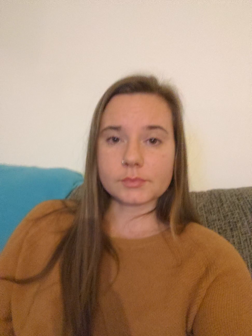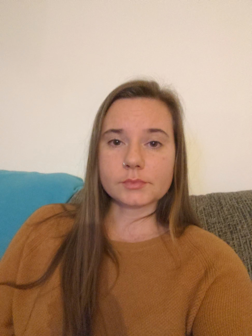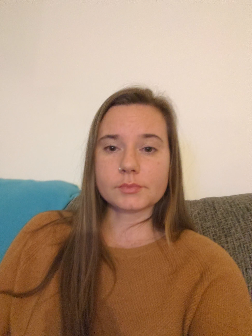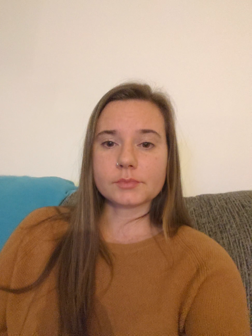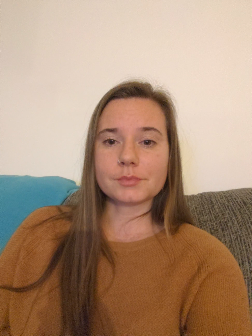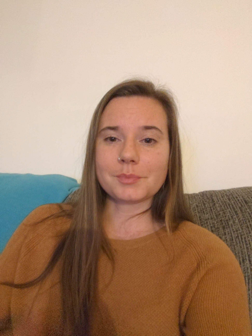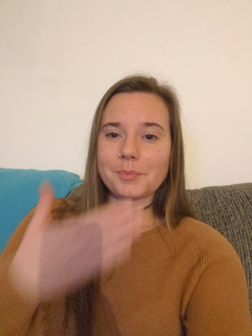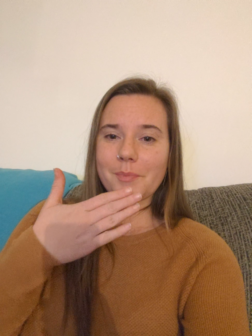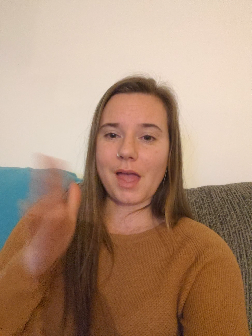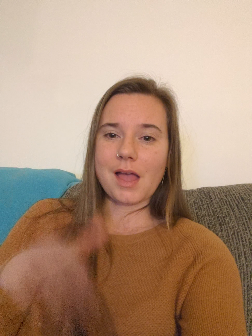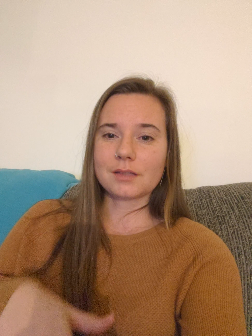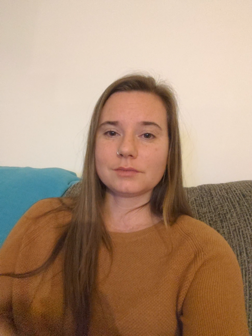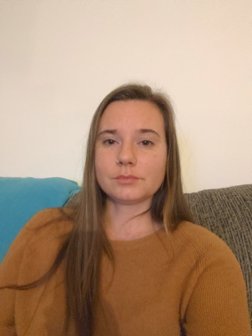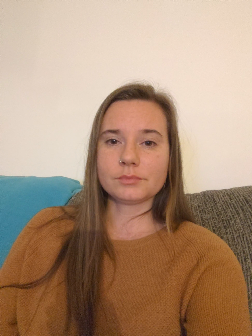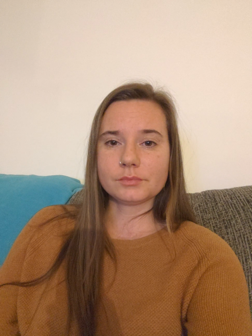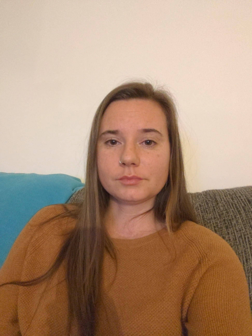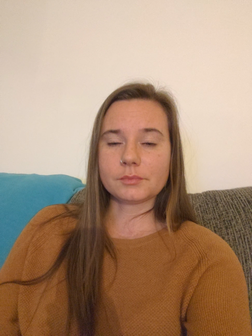bad